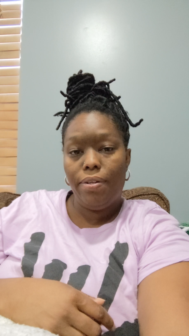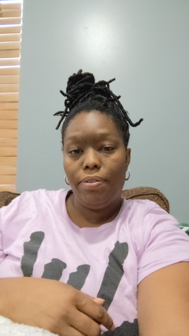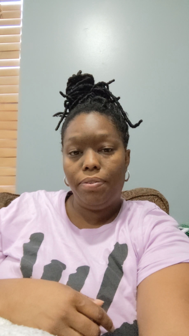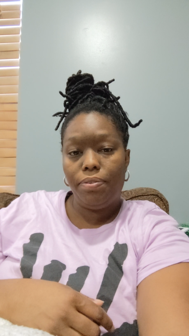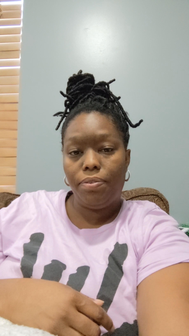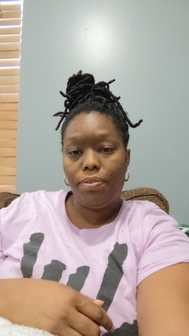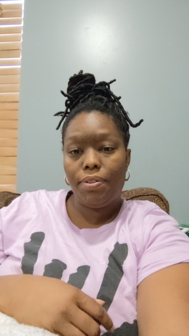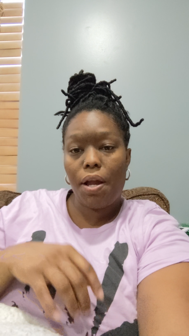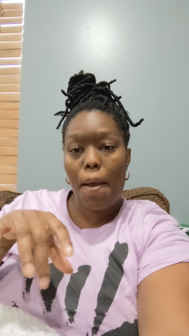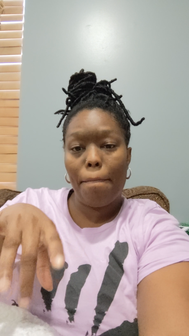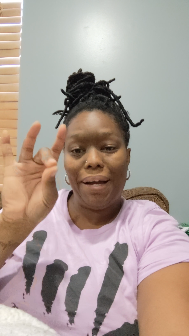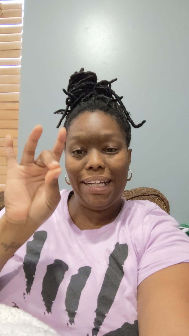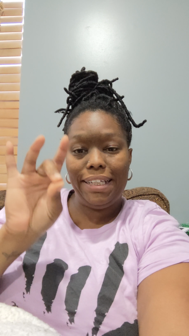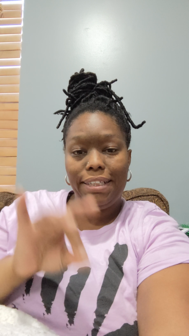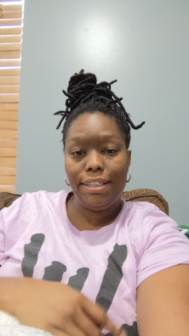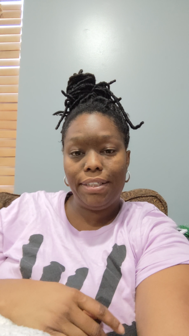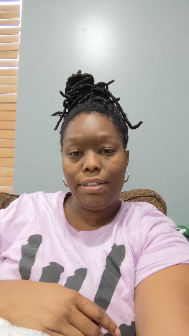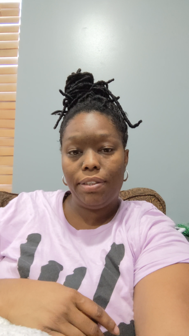pick